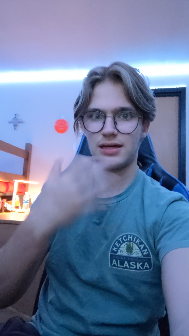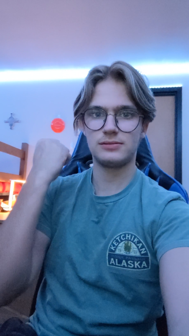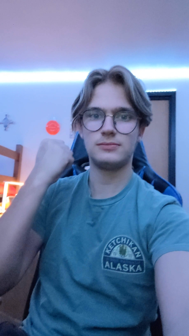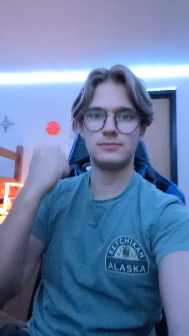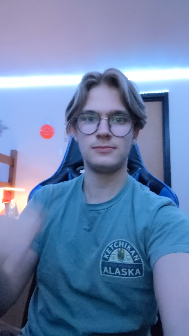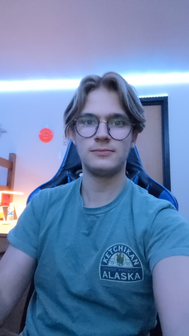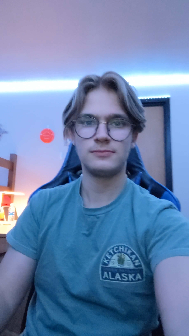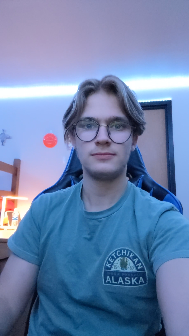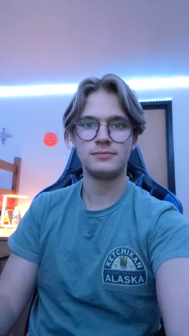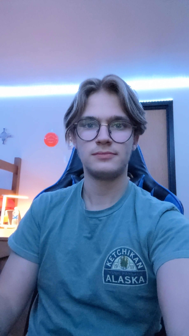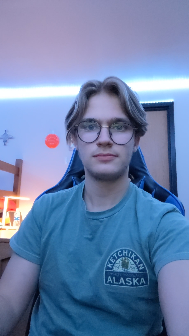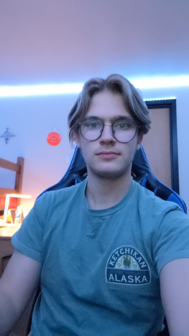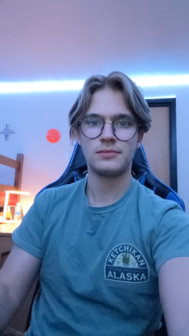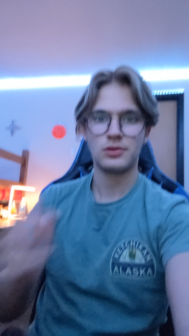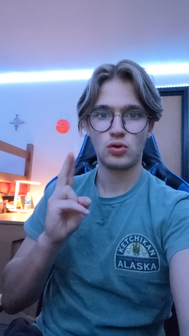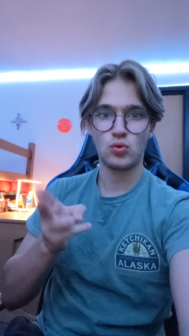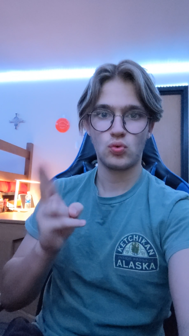hurry